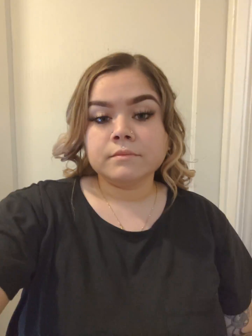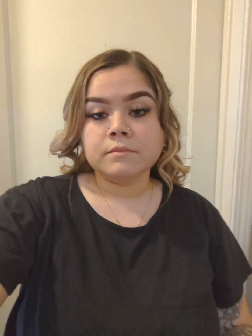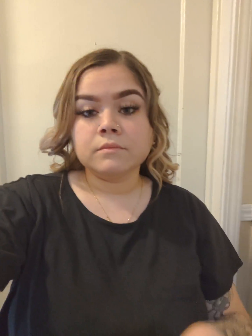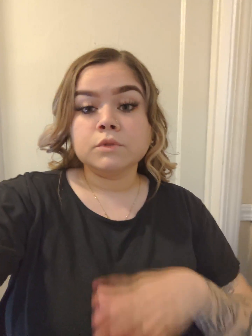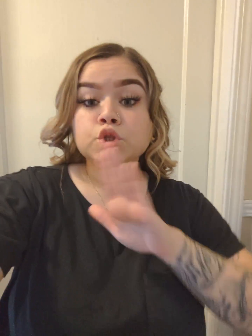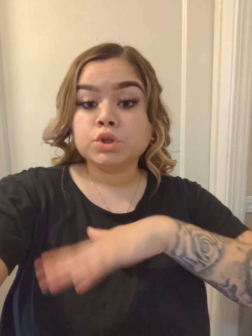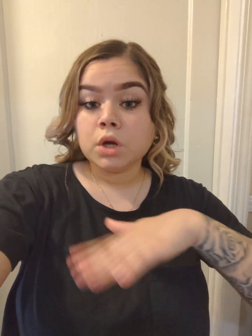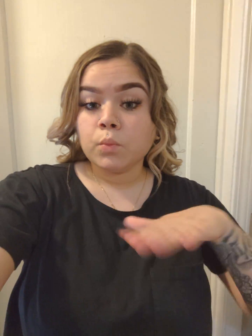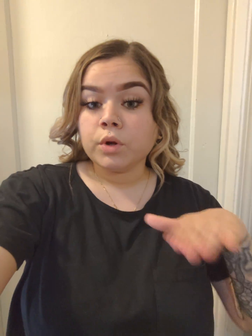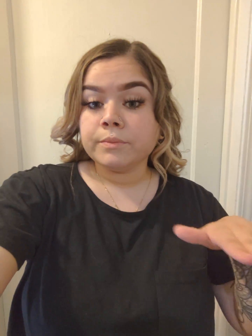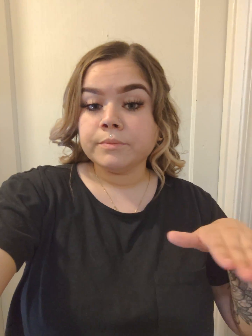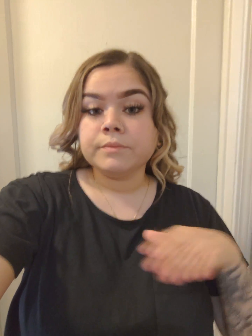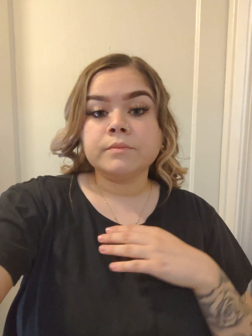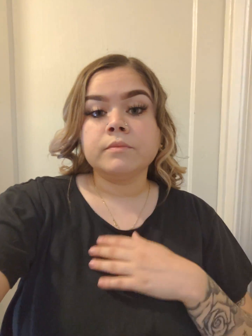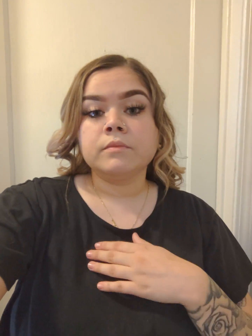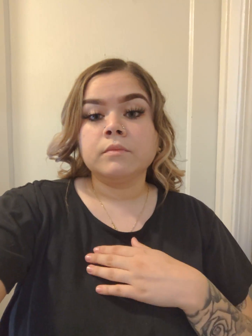children